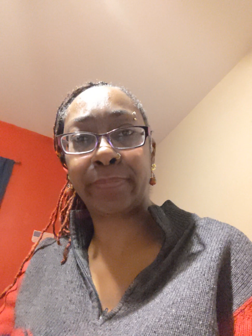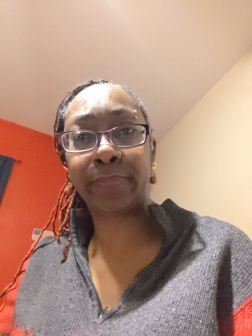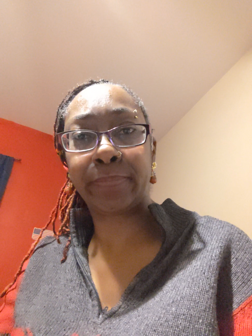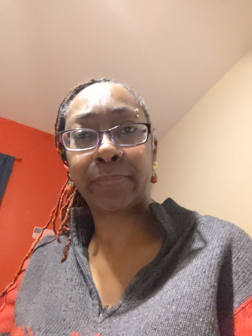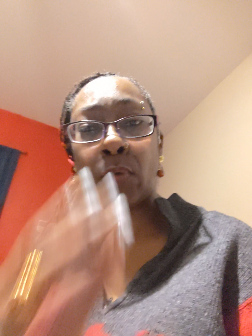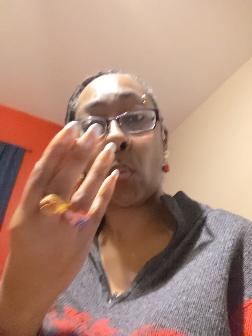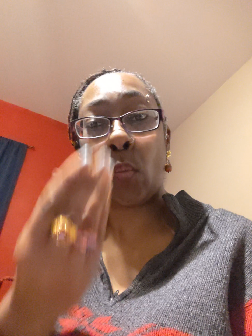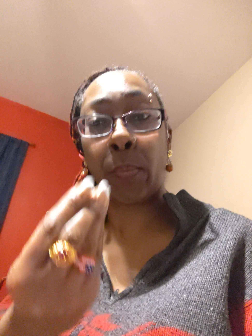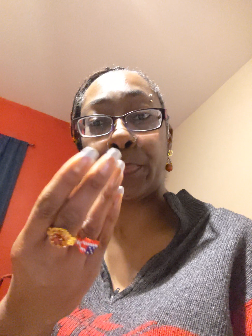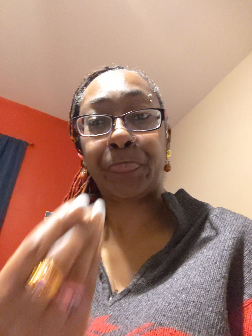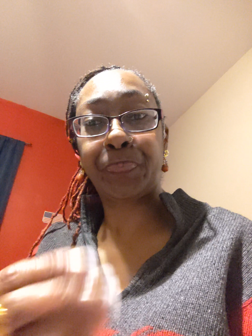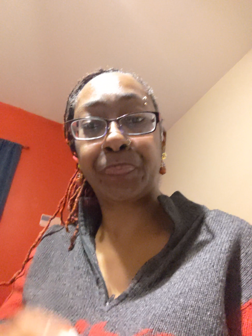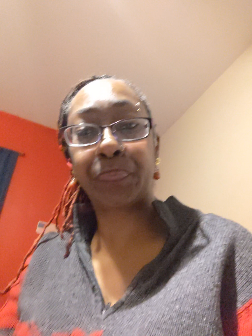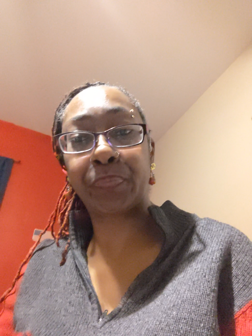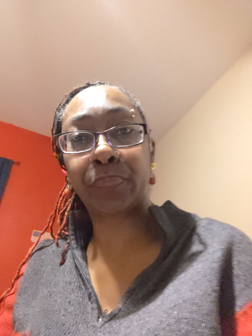wet